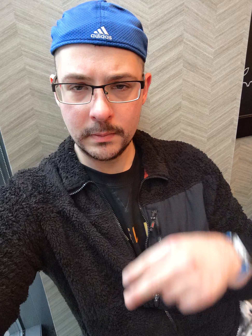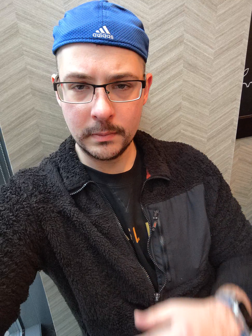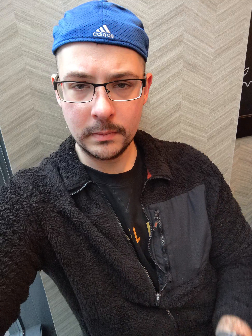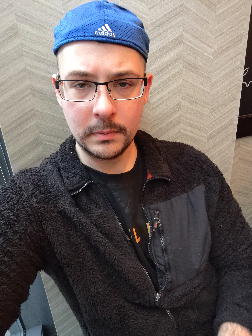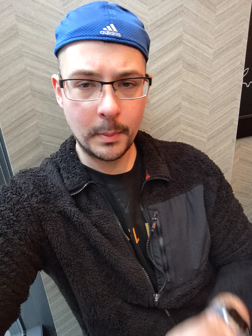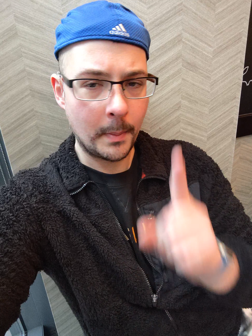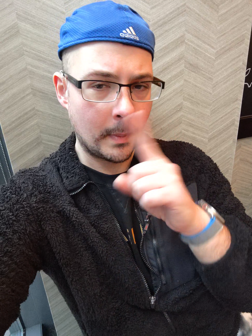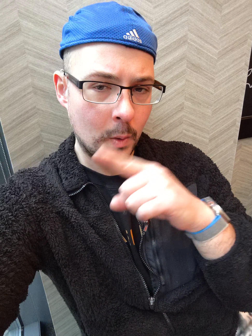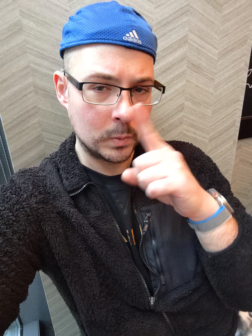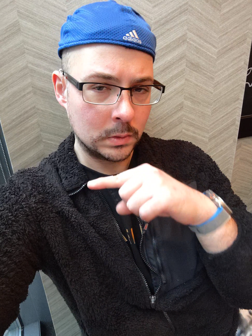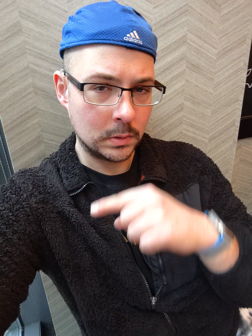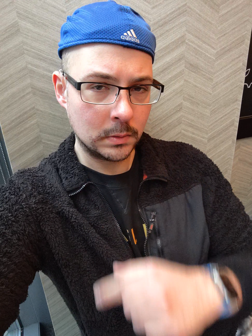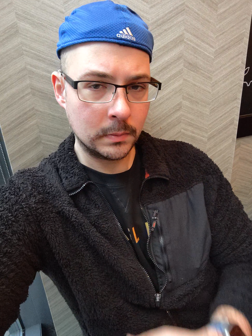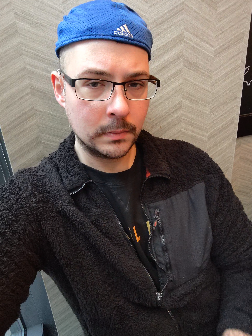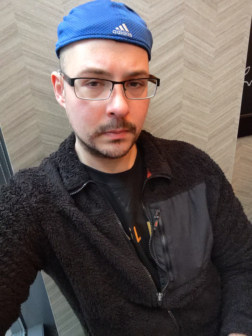mouse